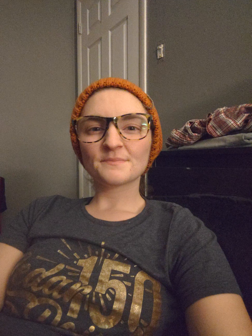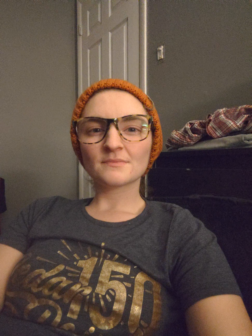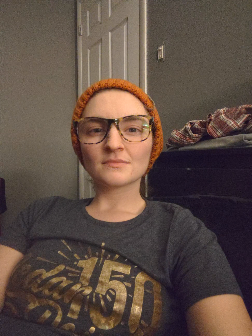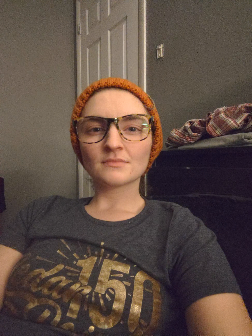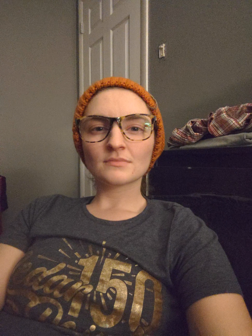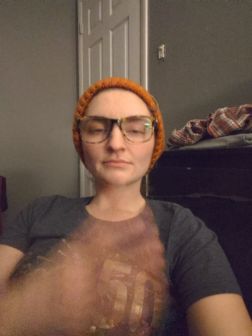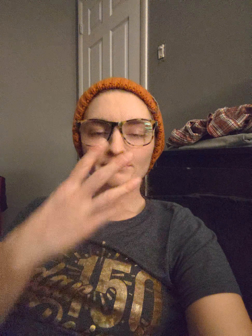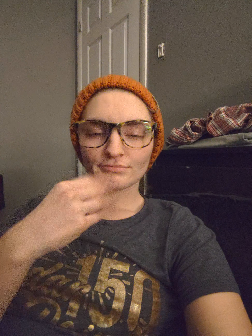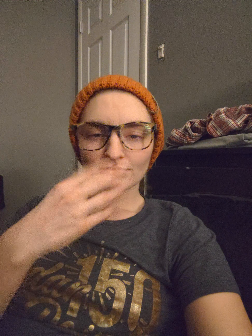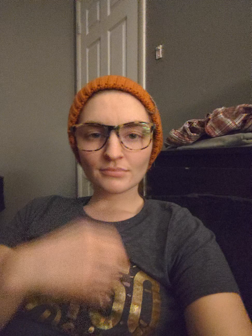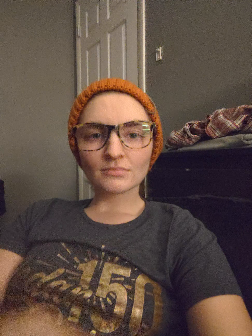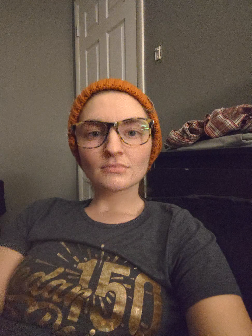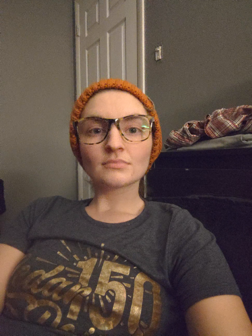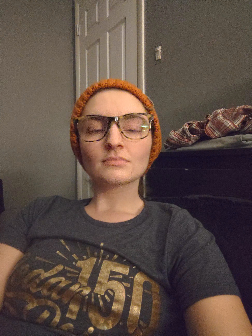sleepy